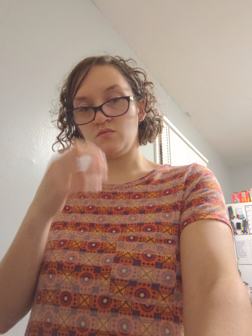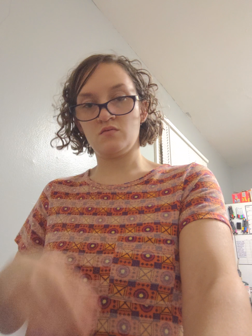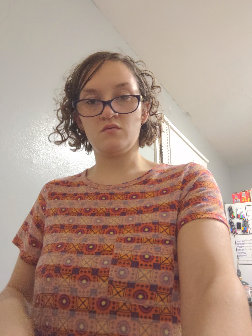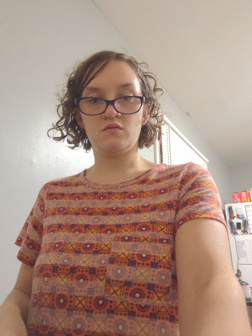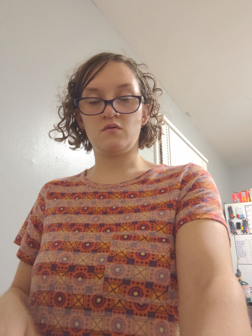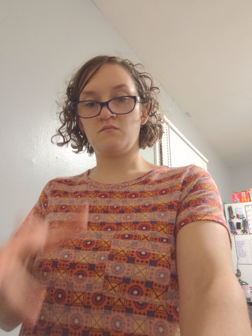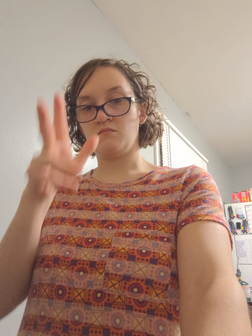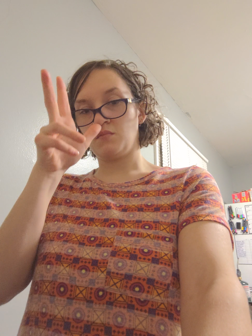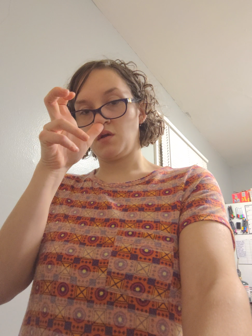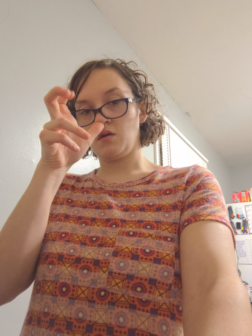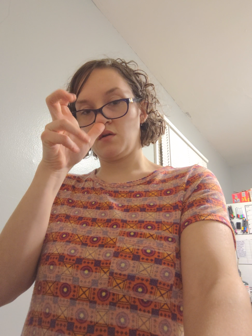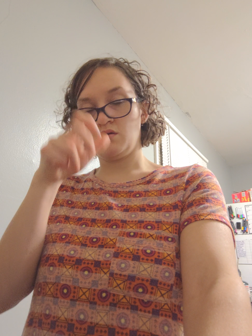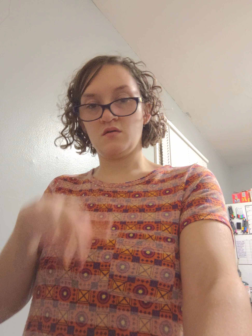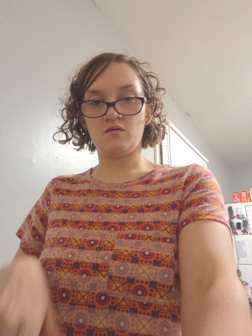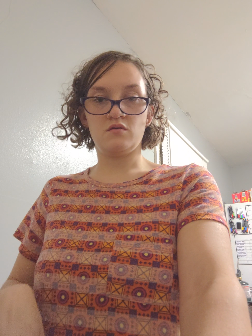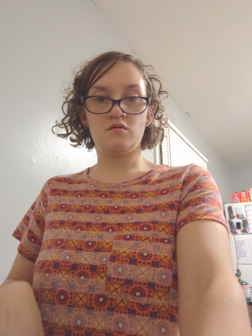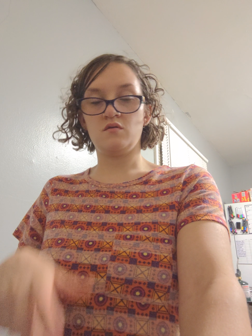bug